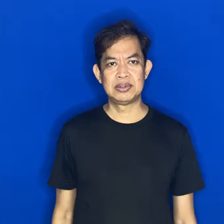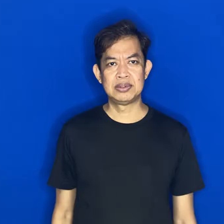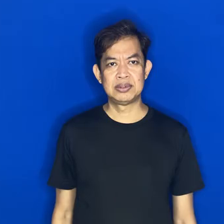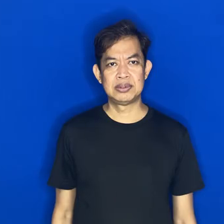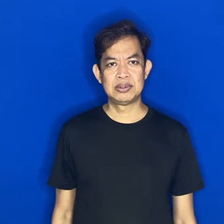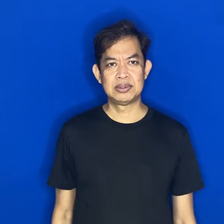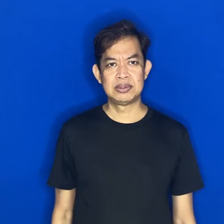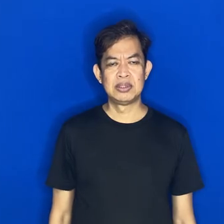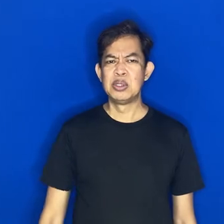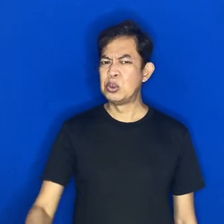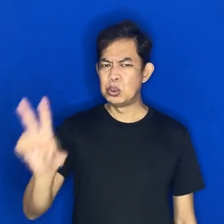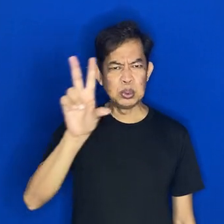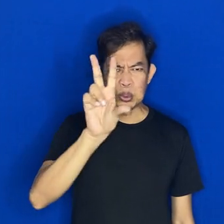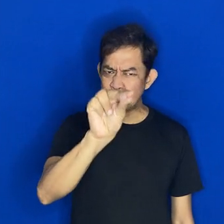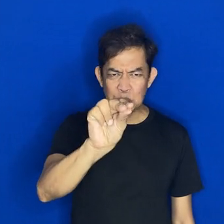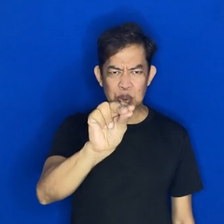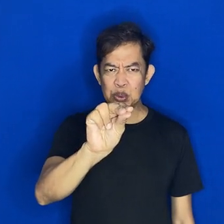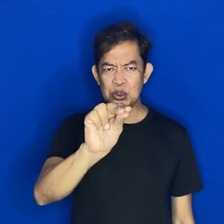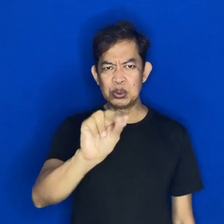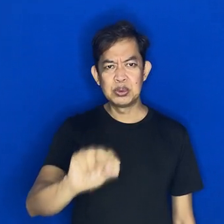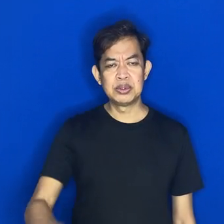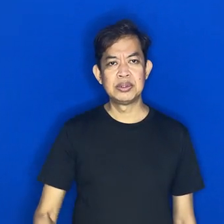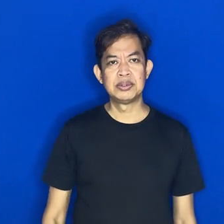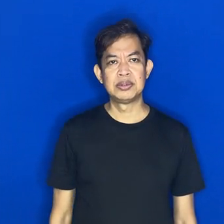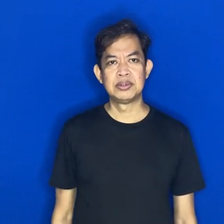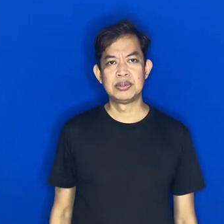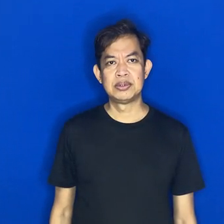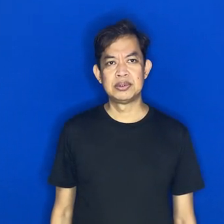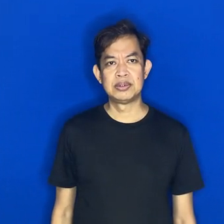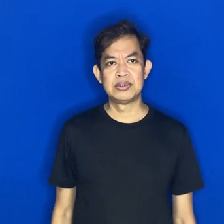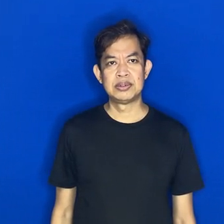no